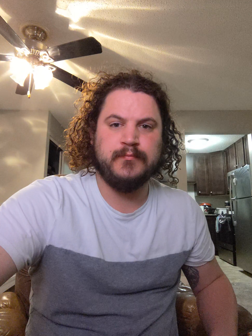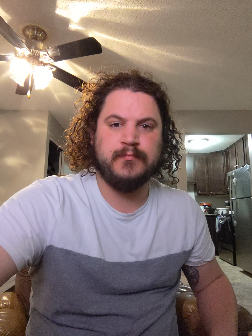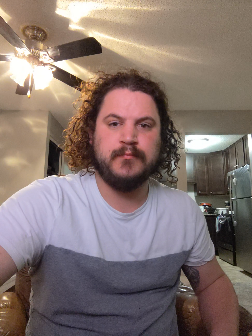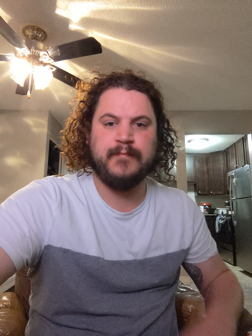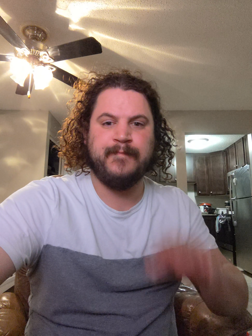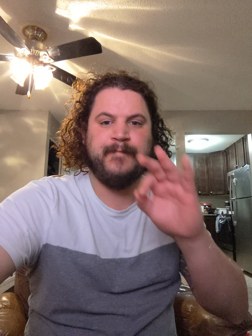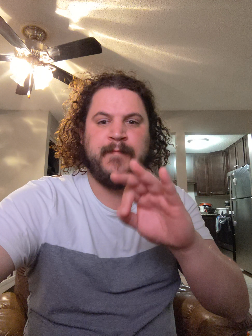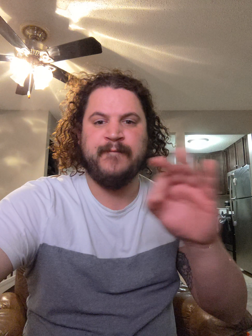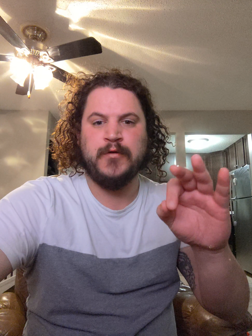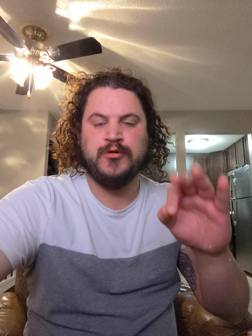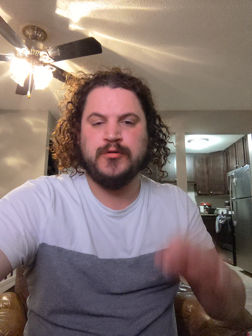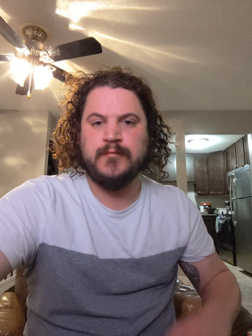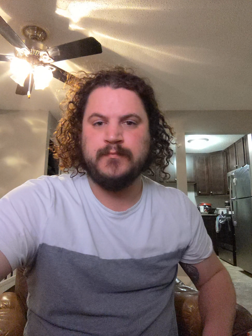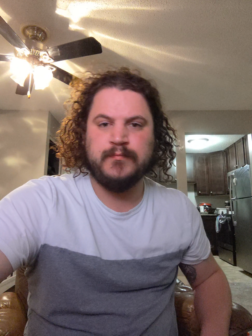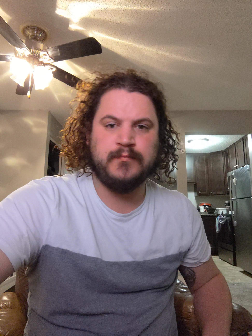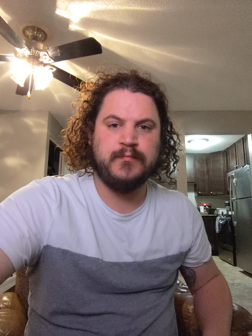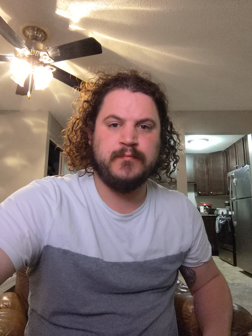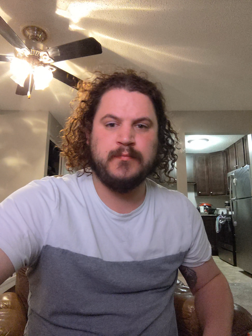french fries